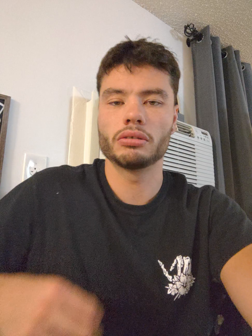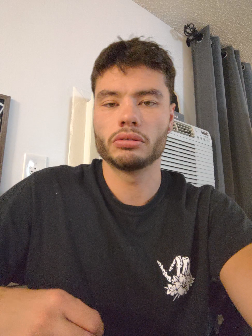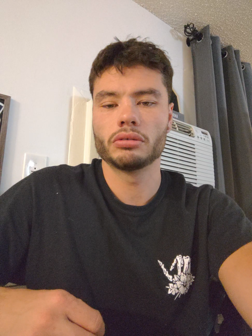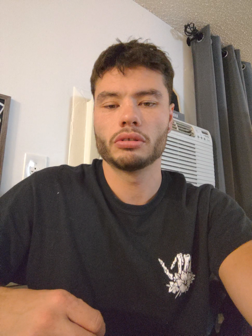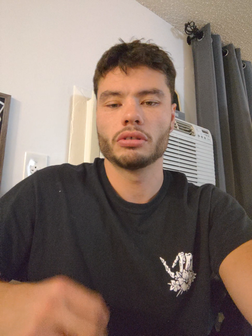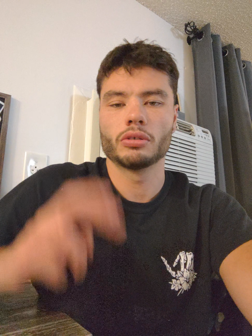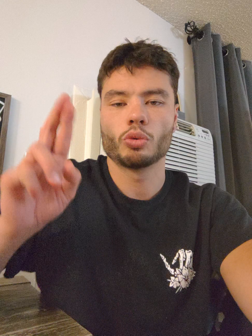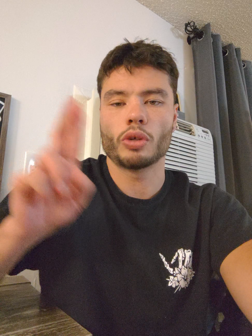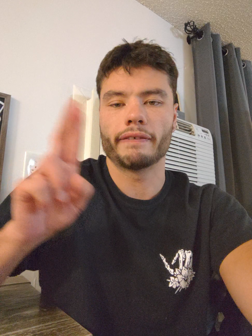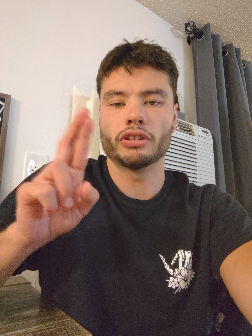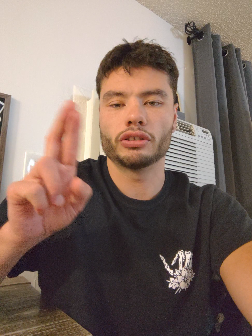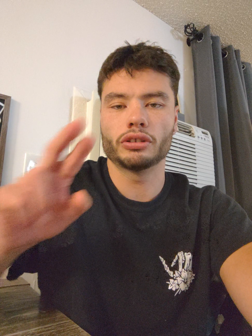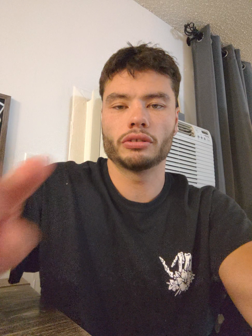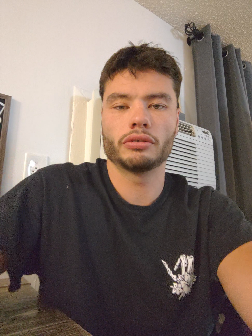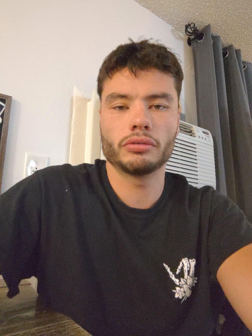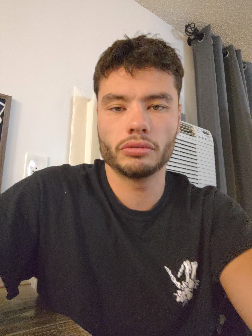refrigerator